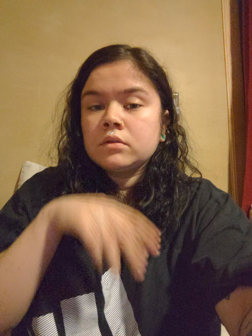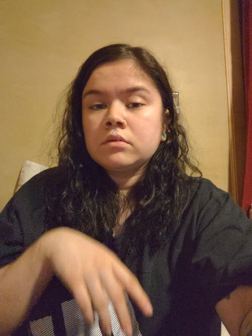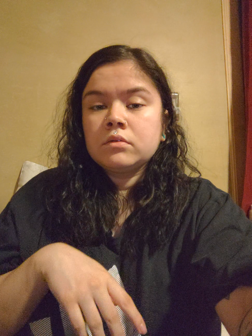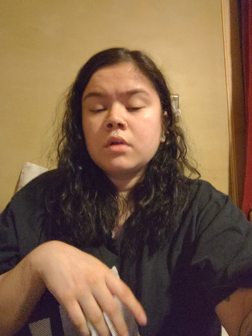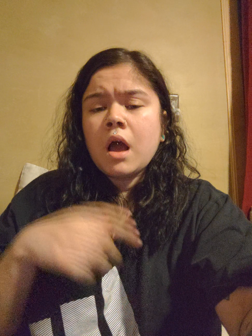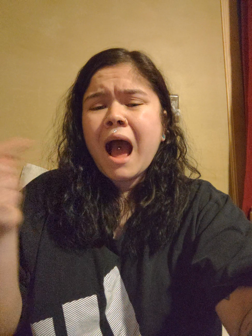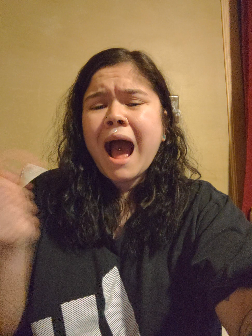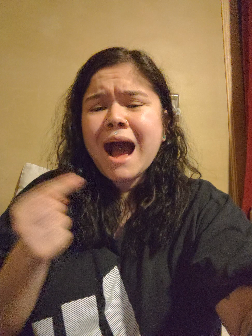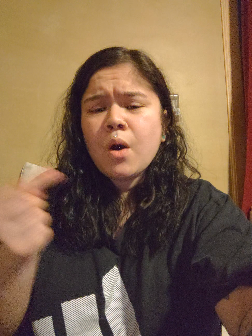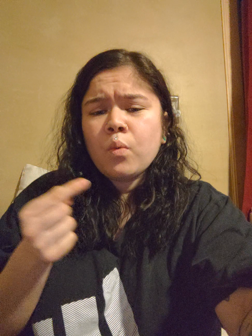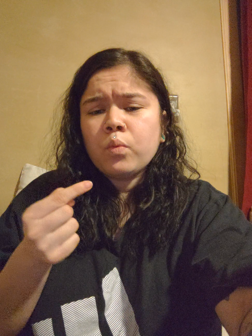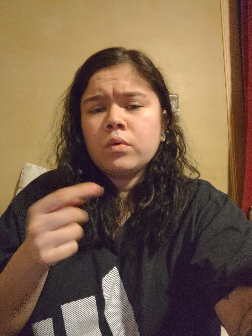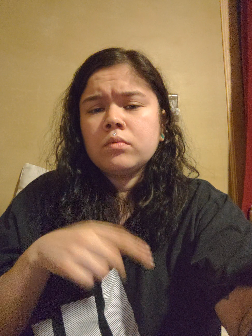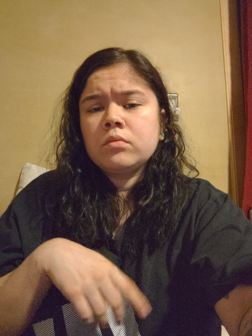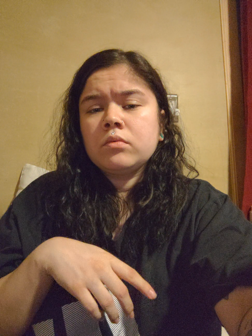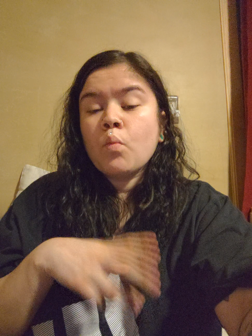owie